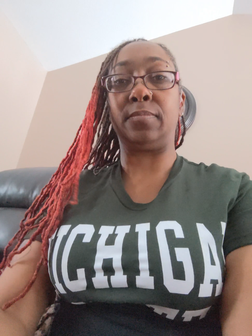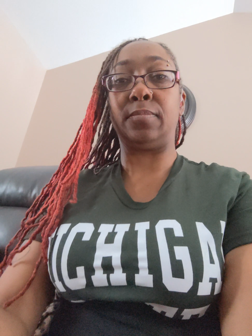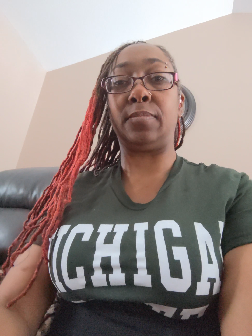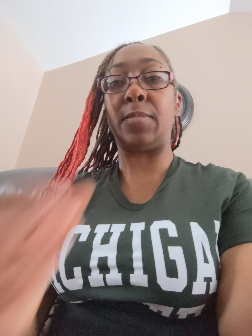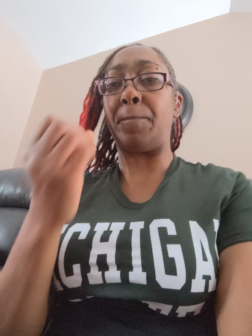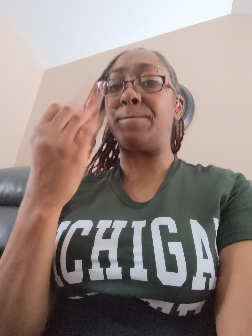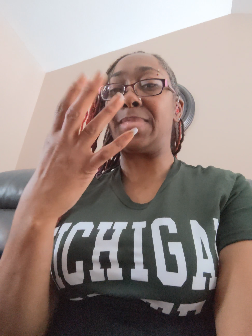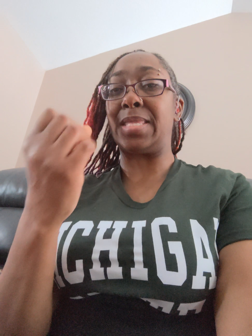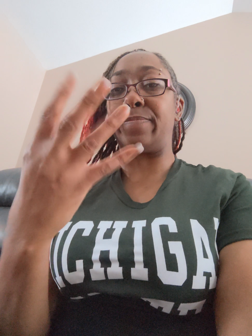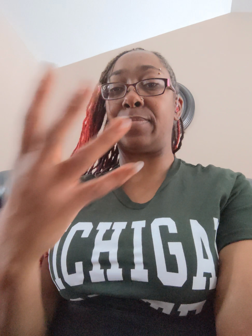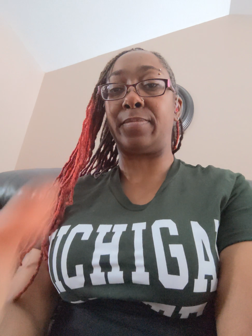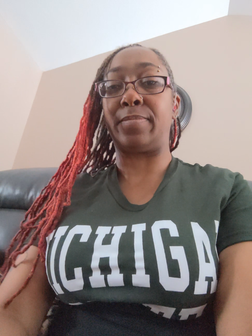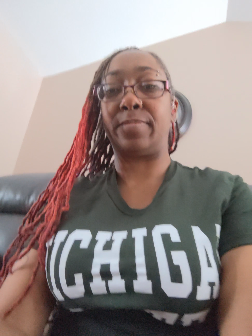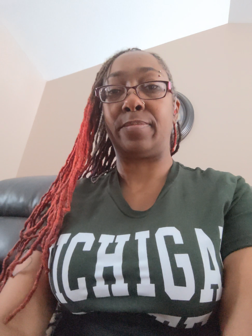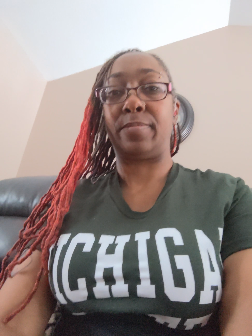many